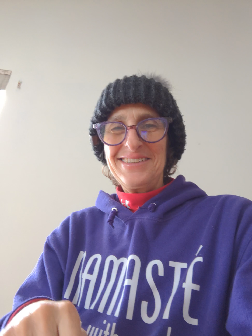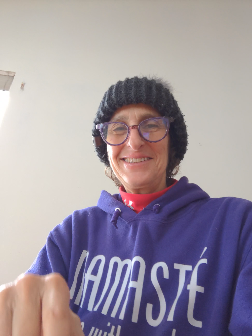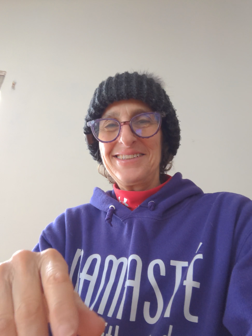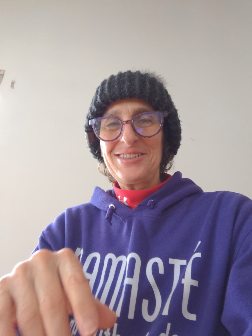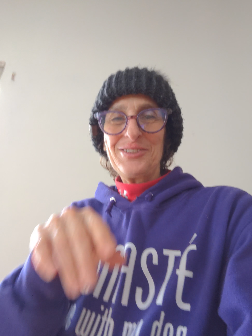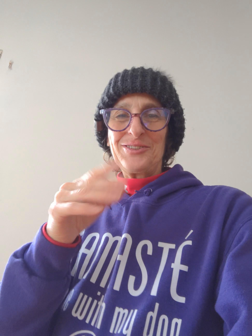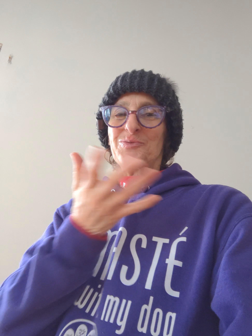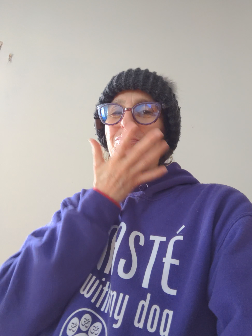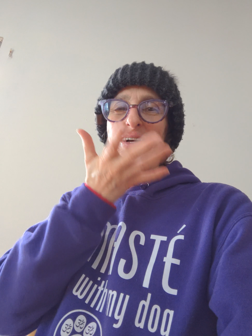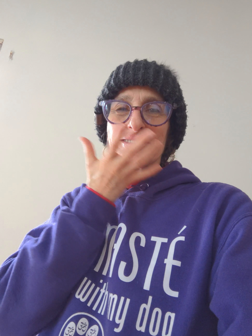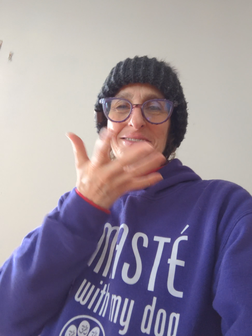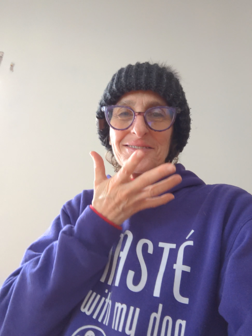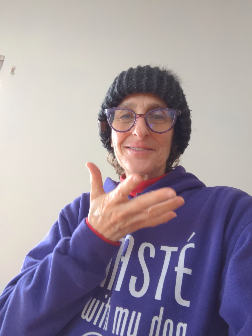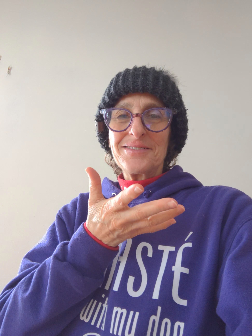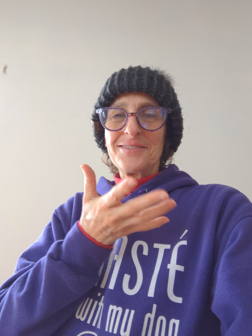grass